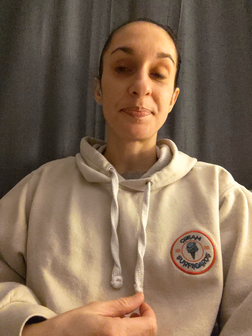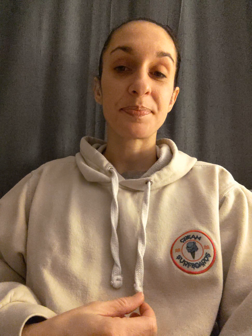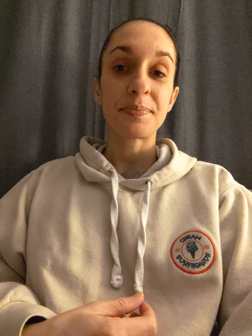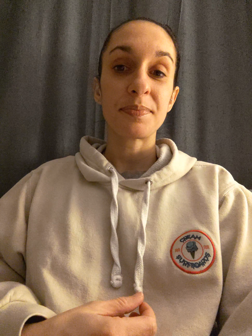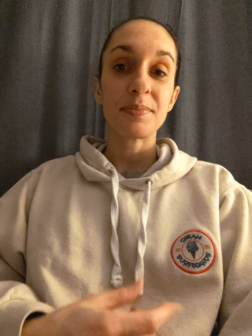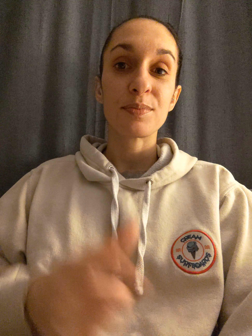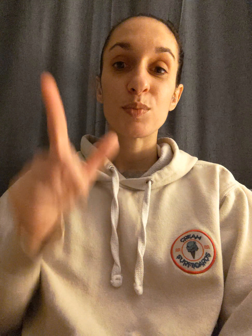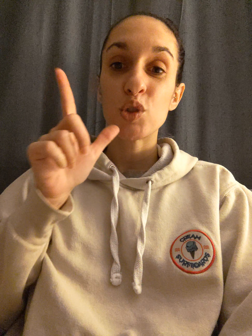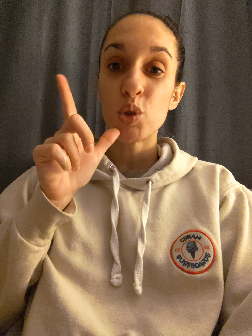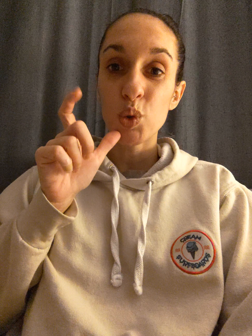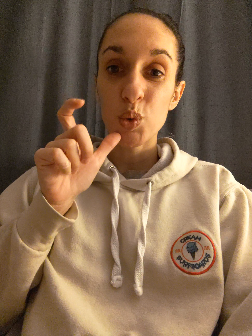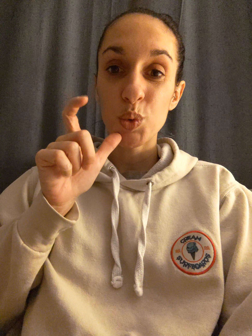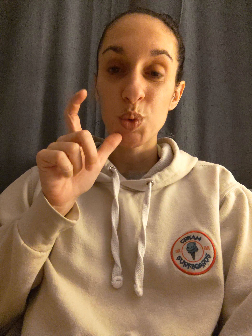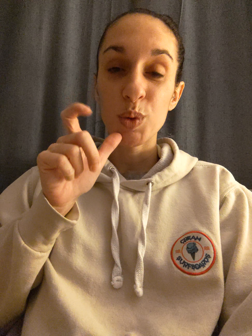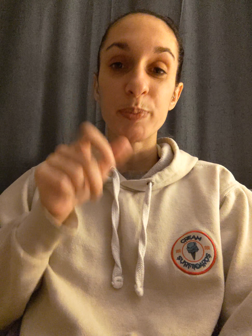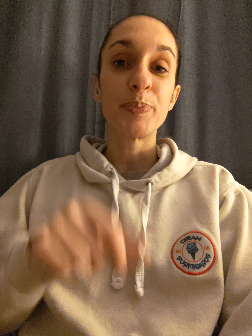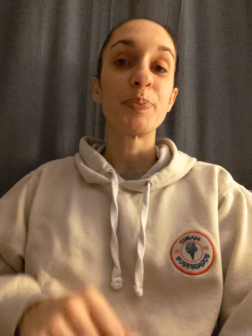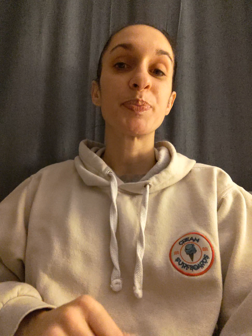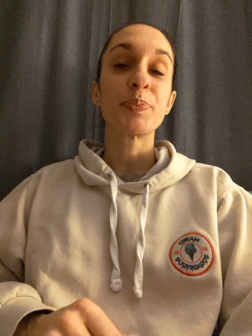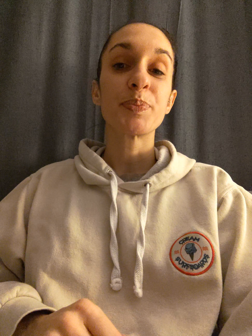who